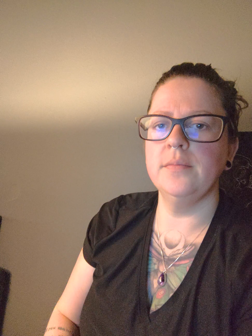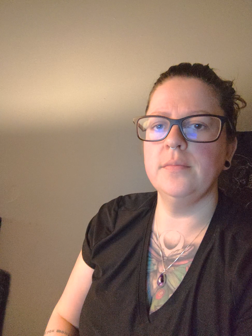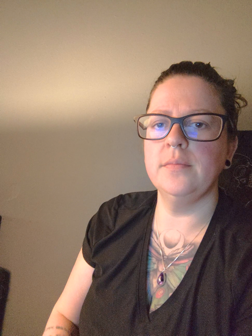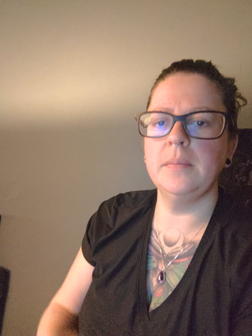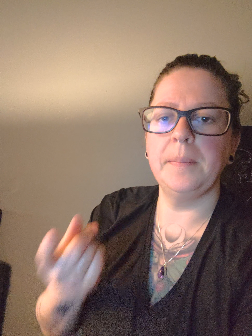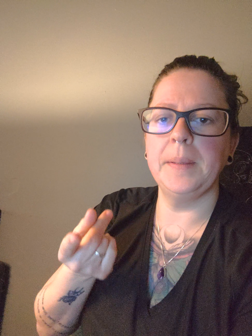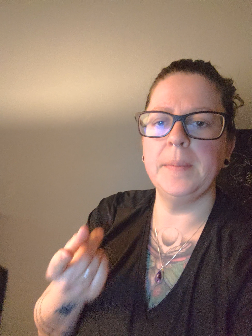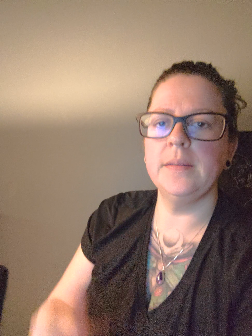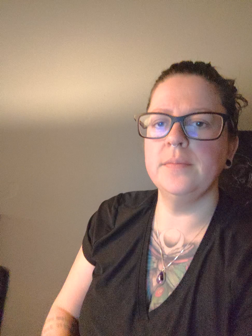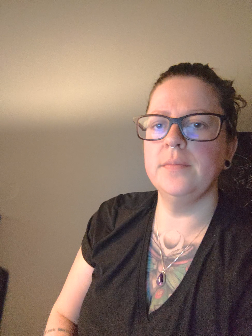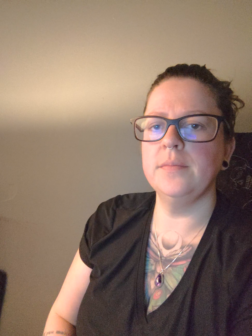puppy